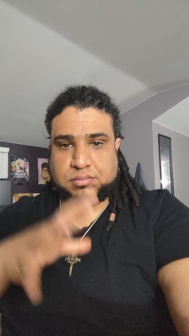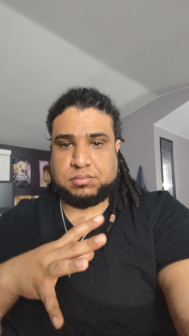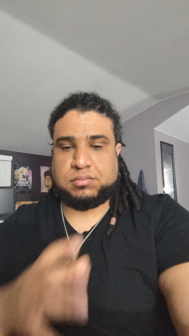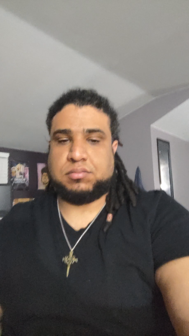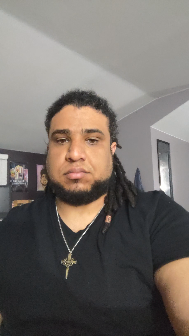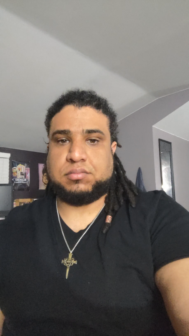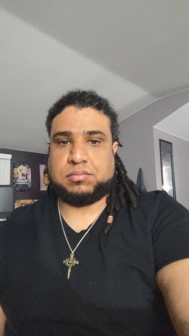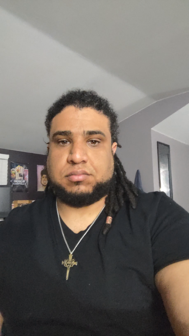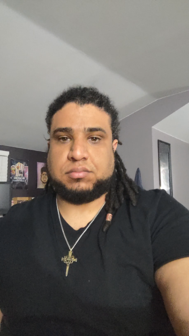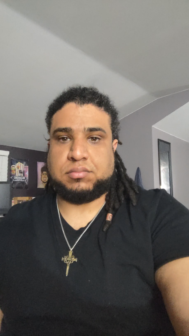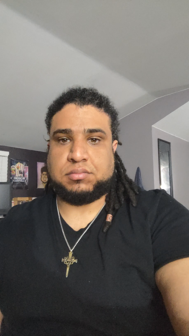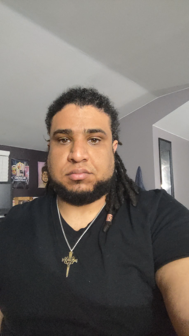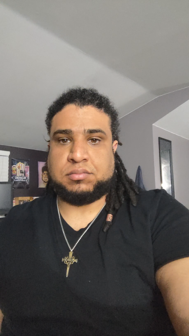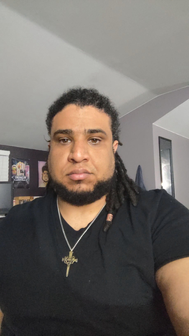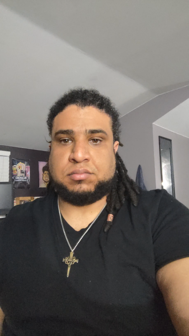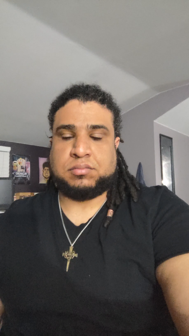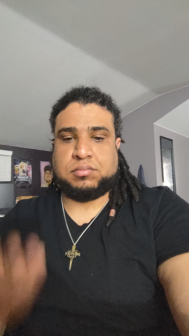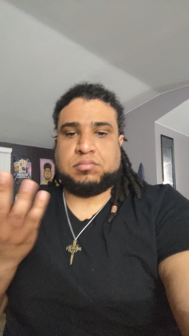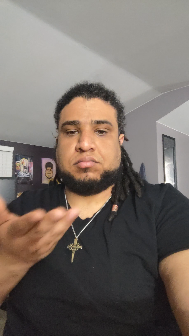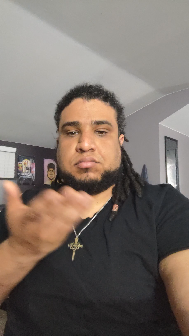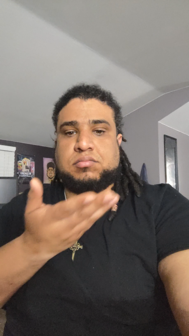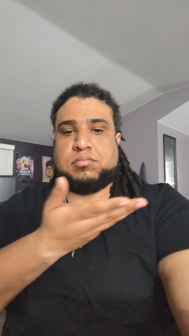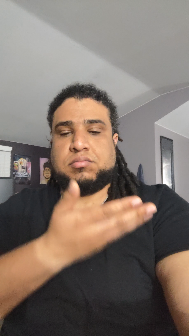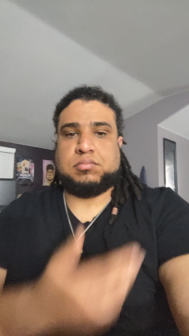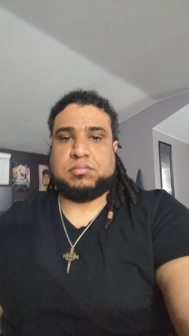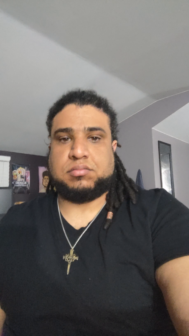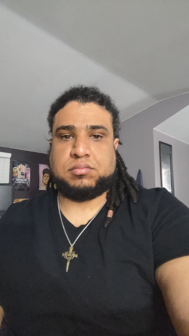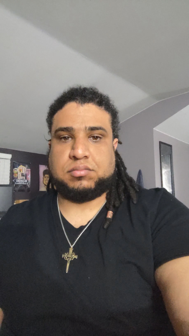carry